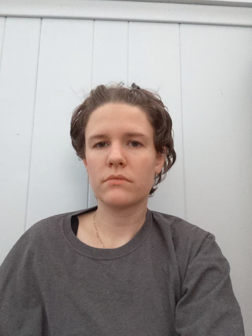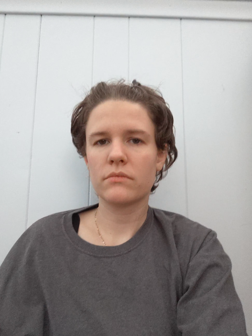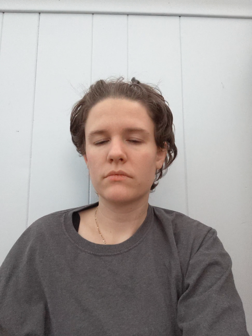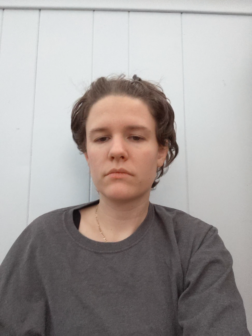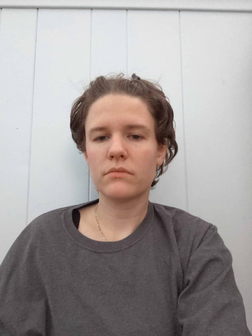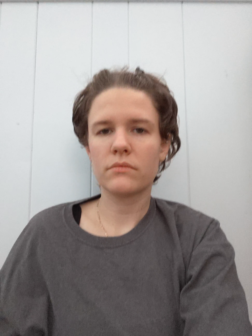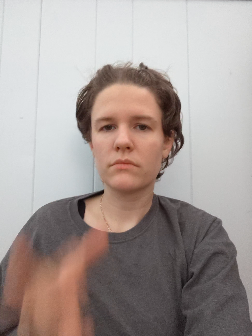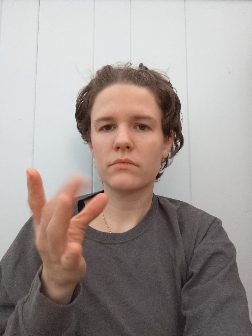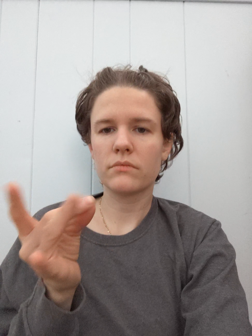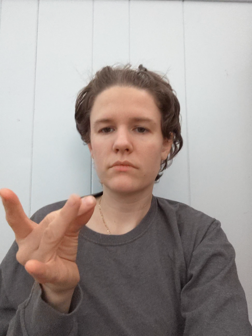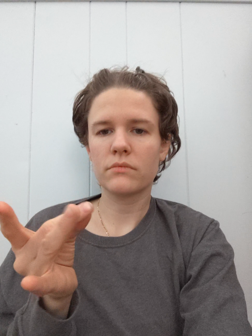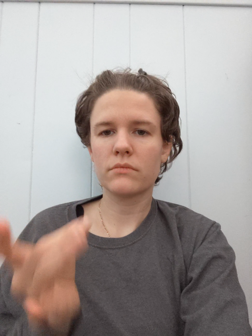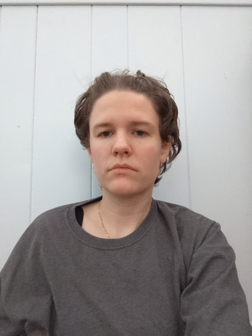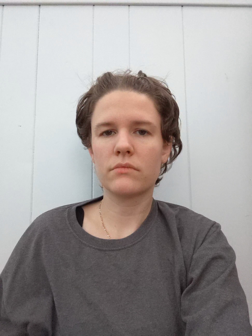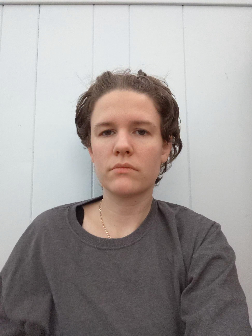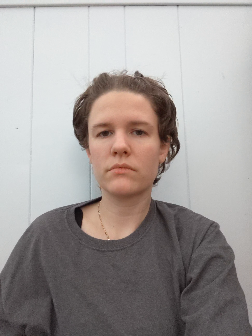sticky